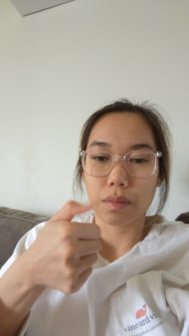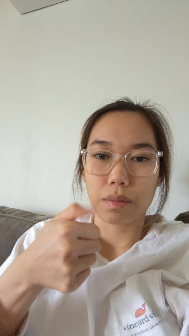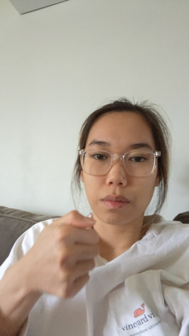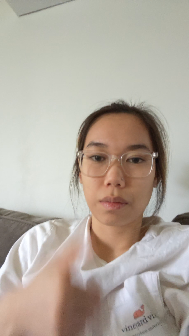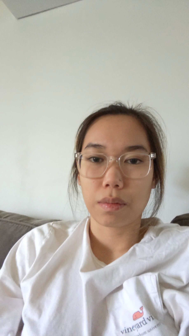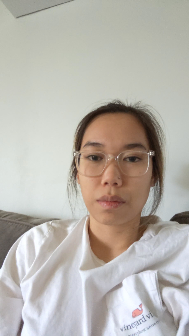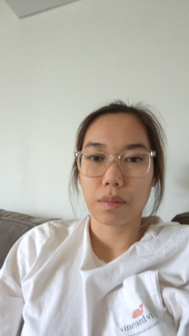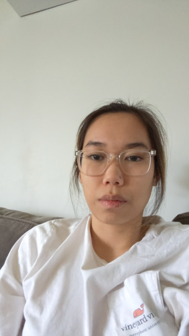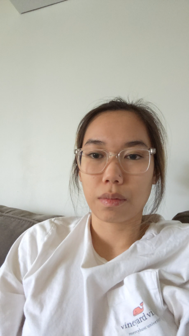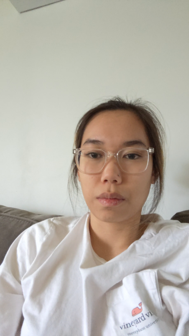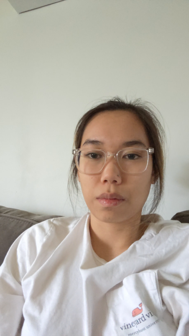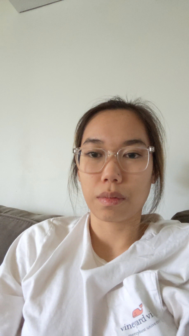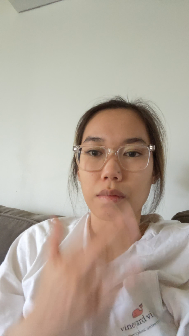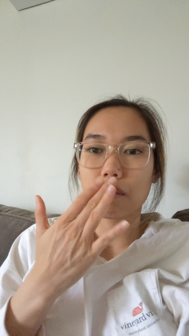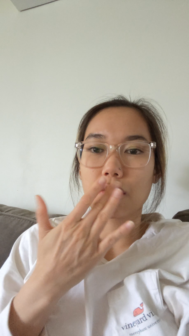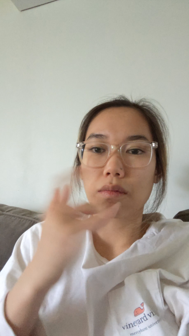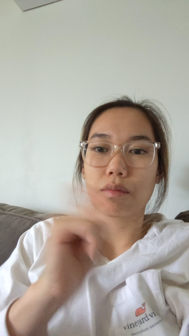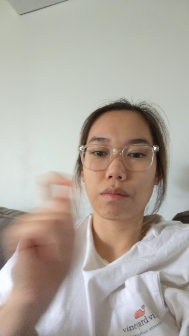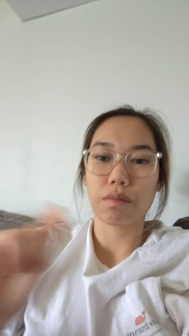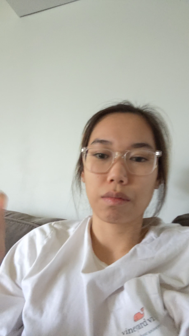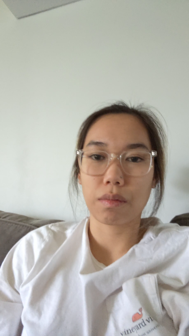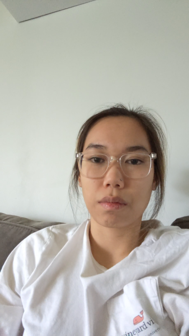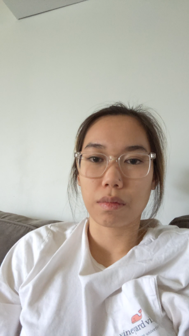crayon